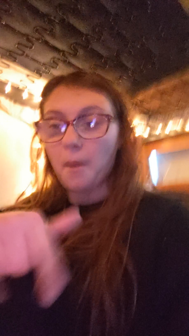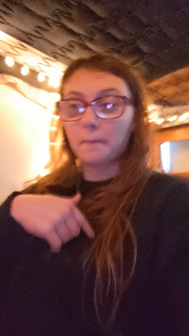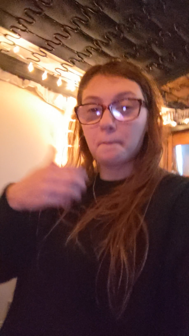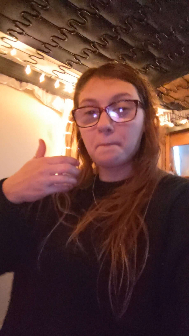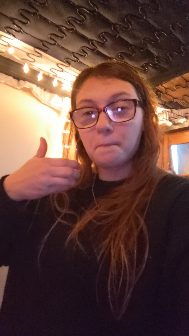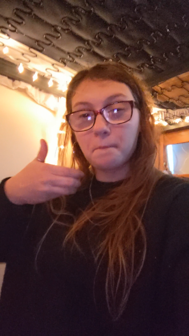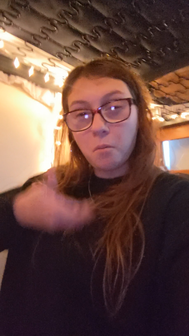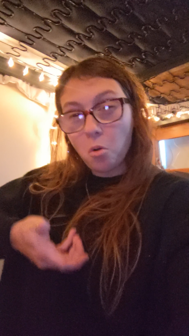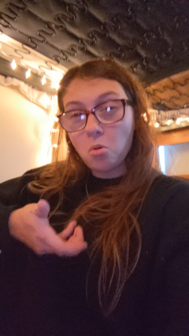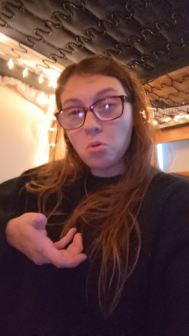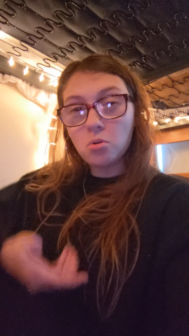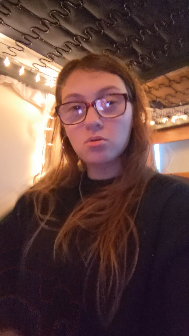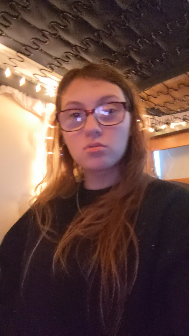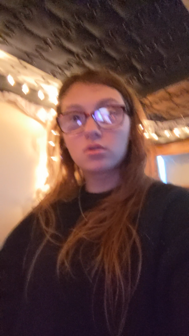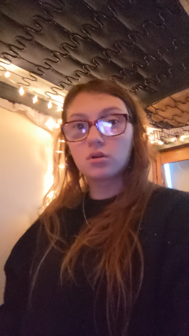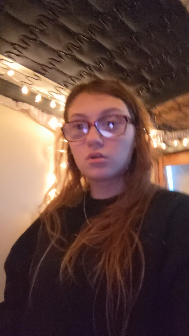pour